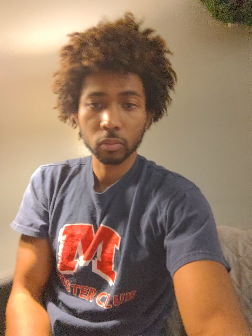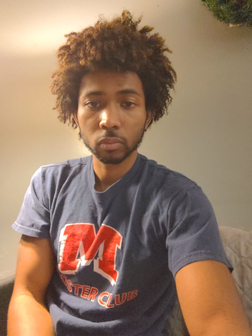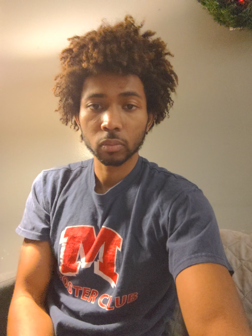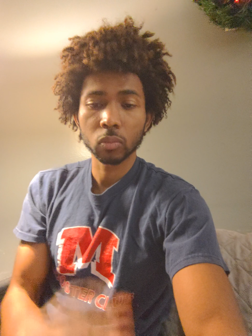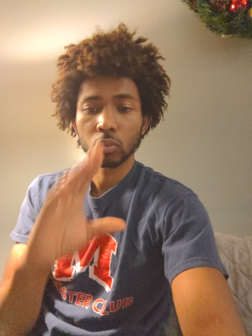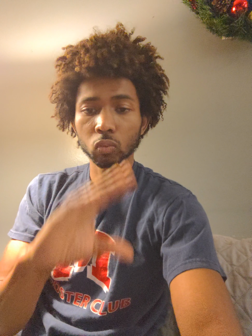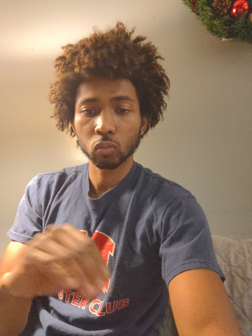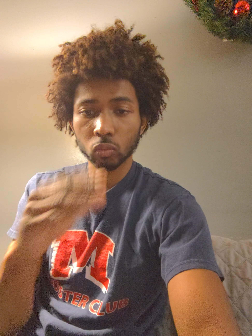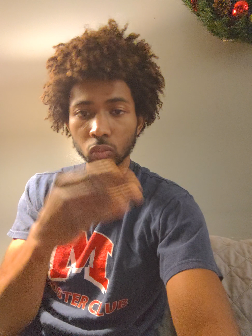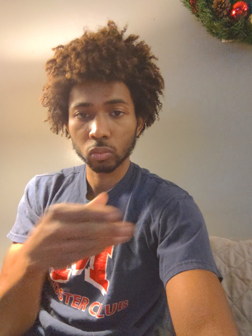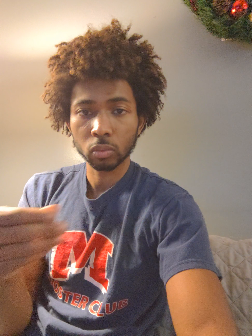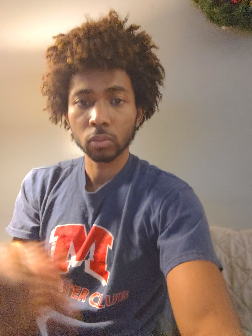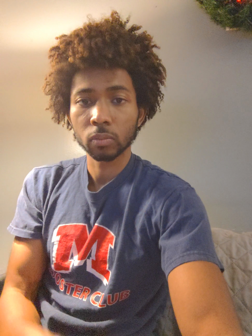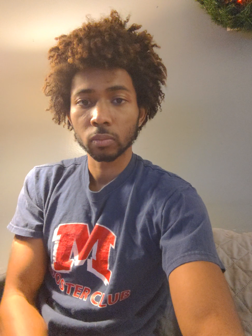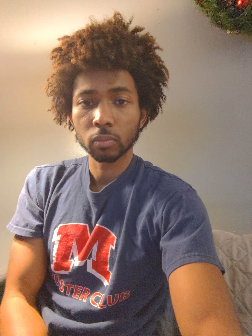story